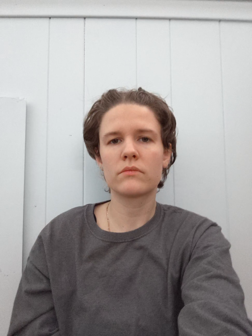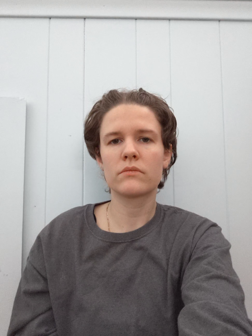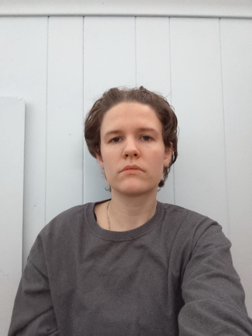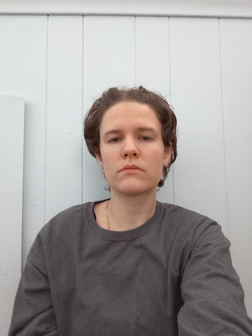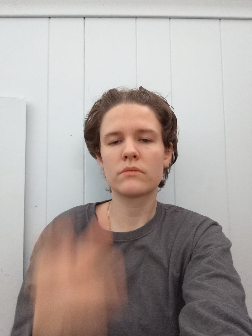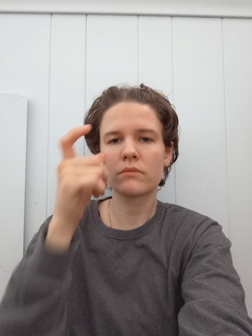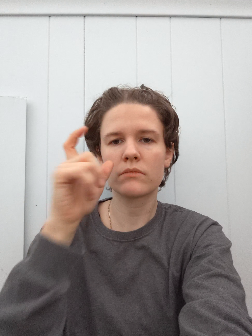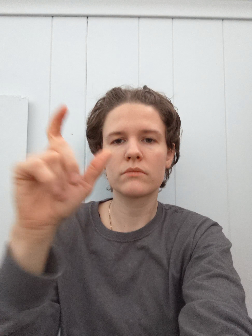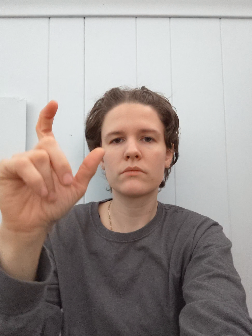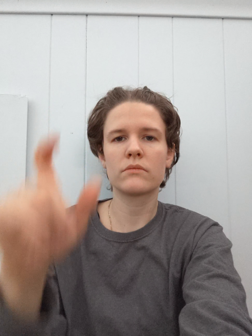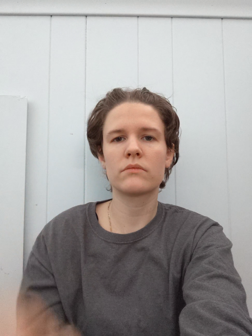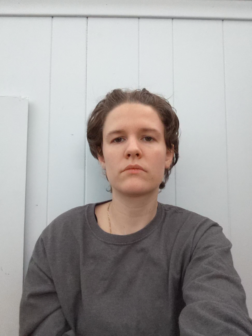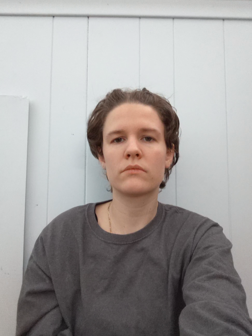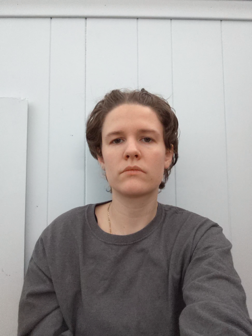moon